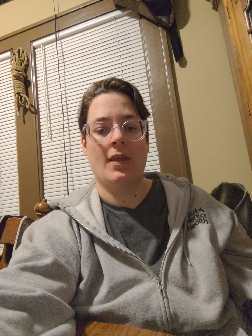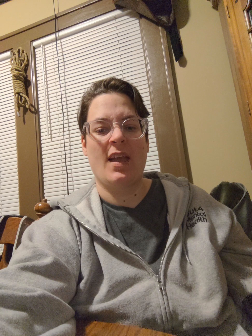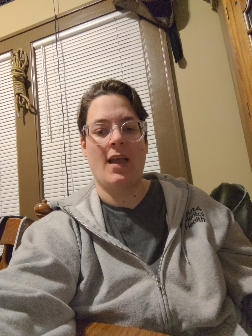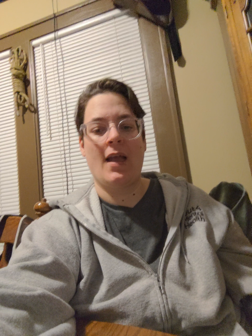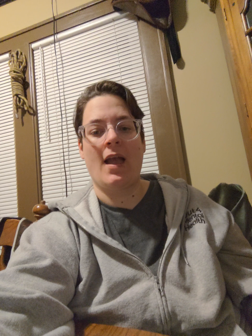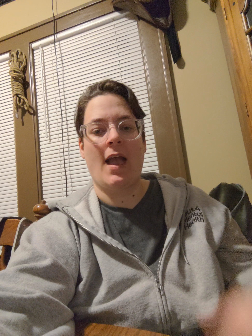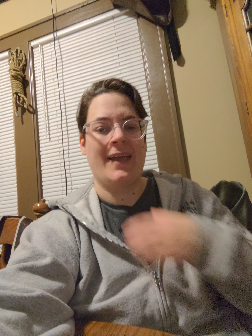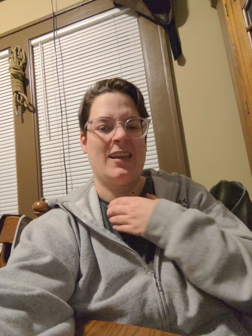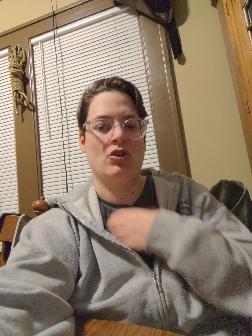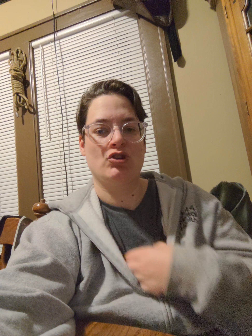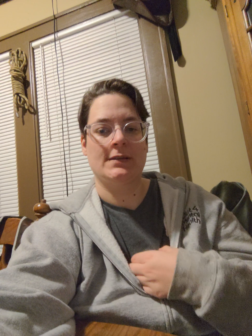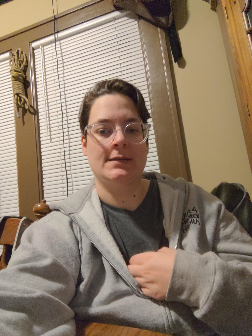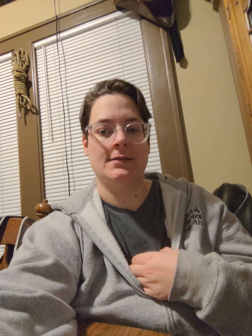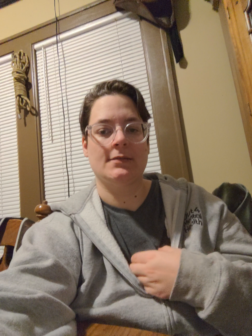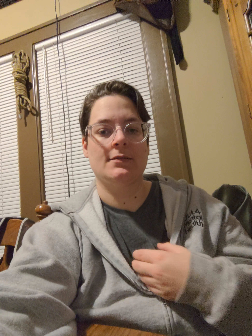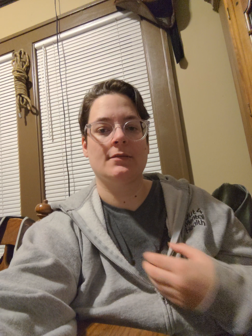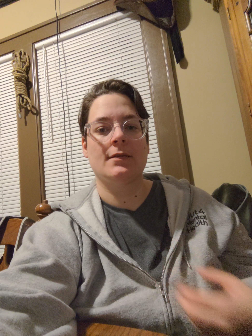hungry